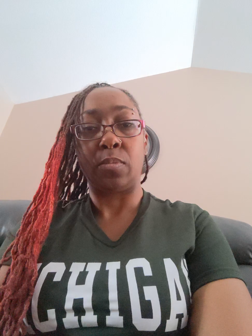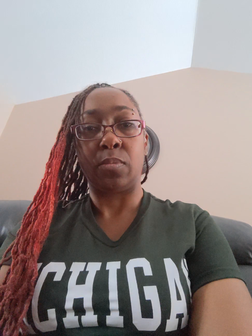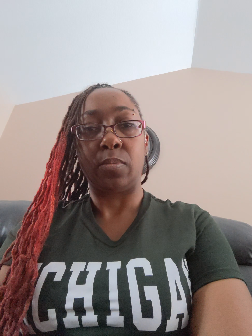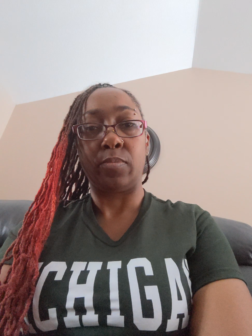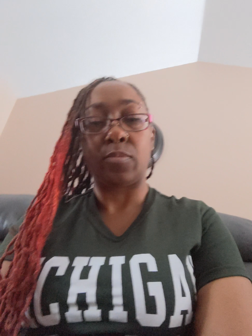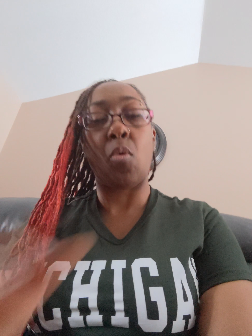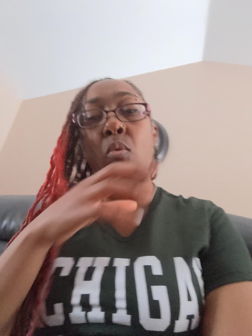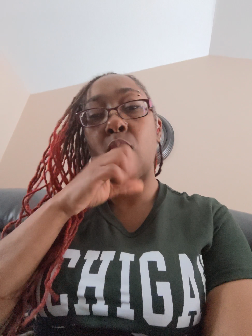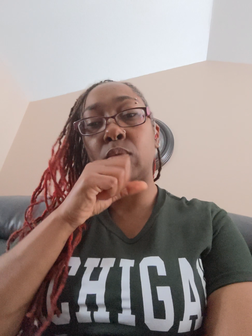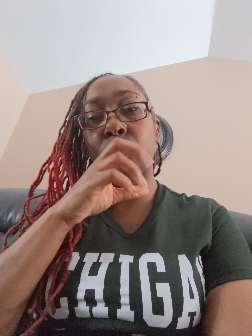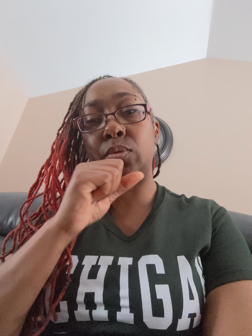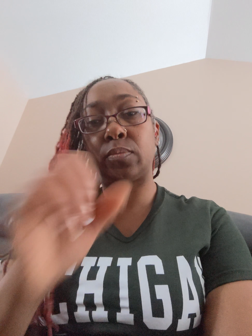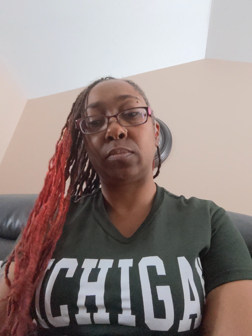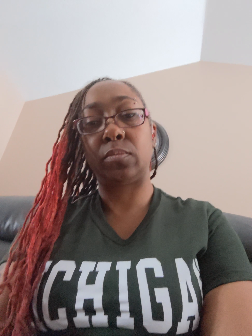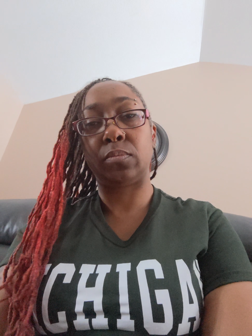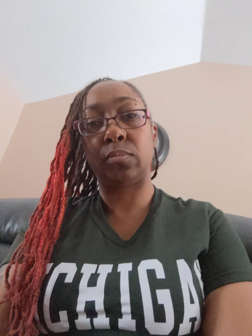orange